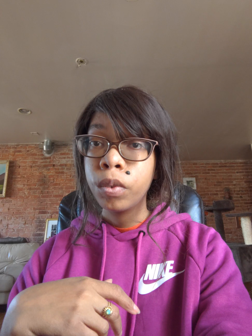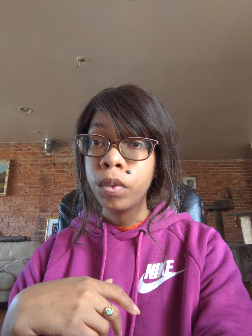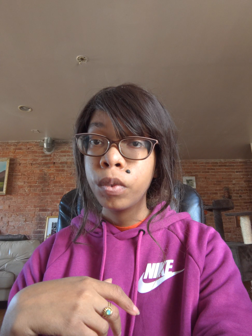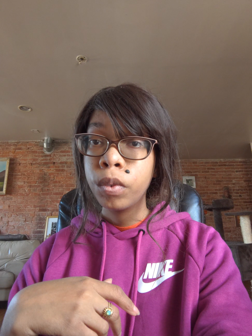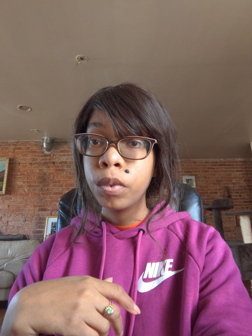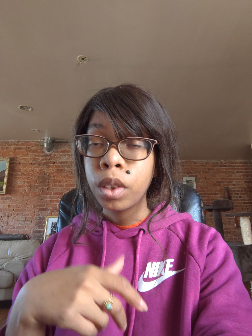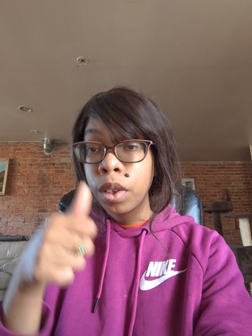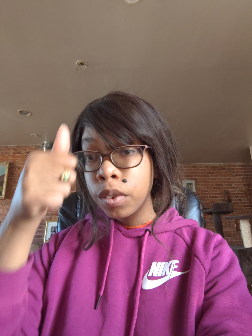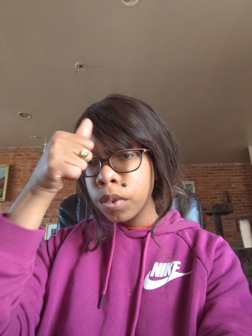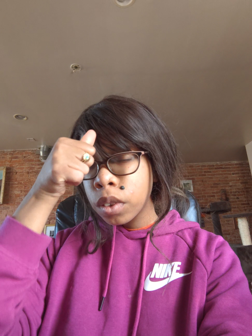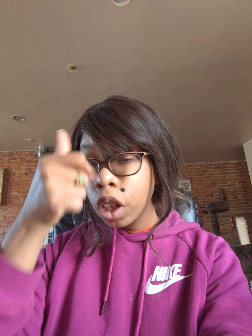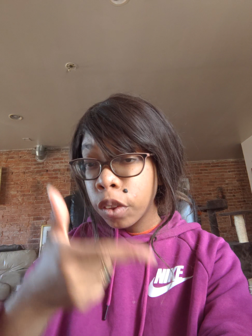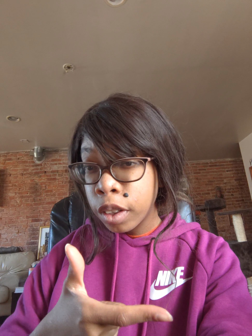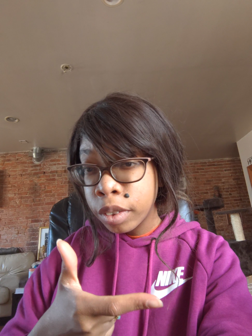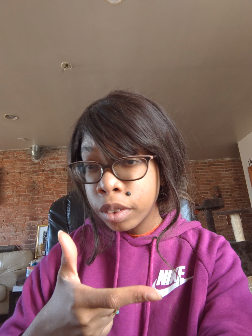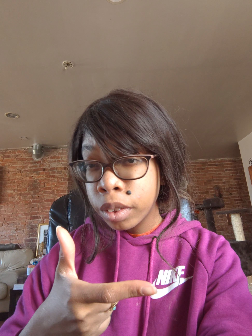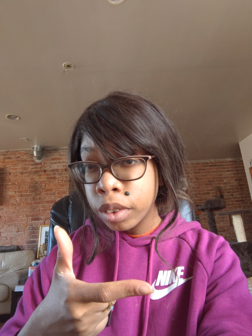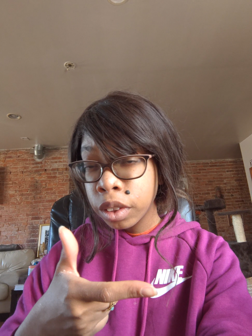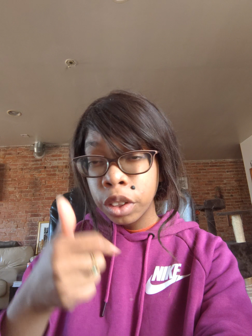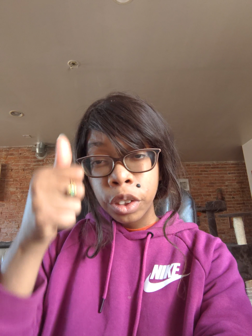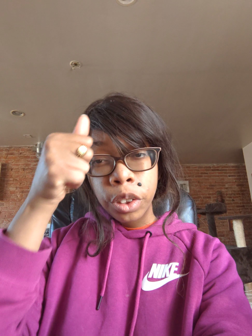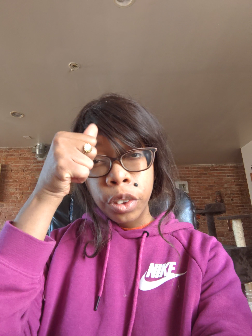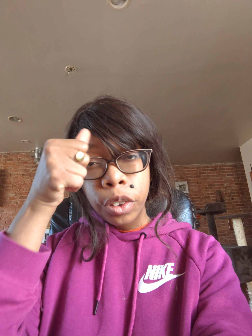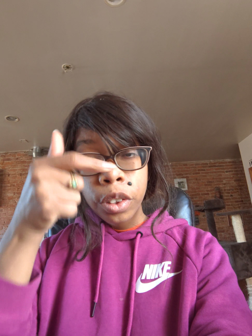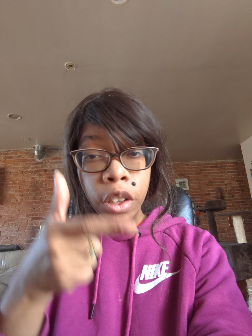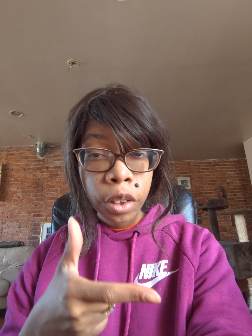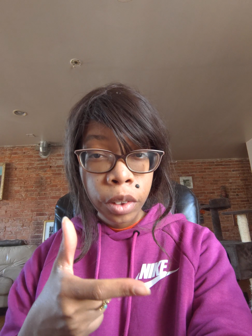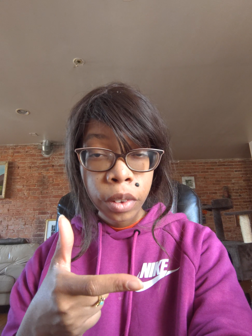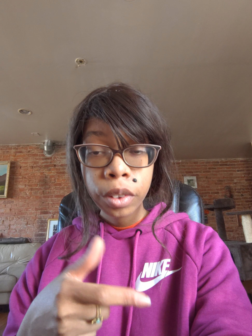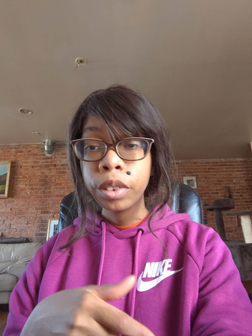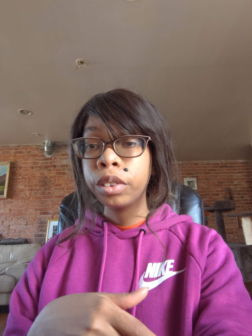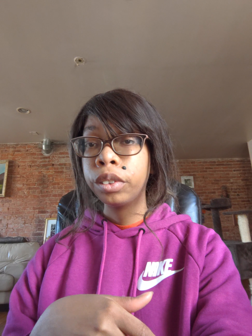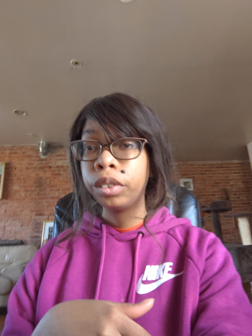brother